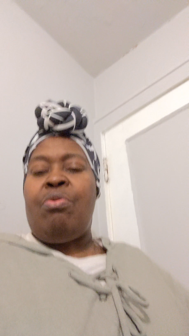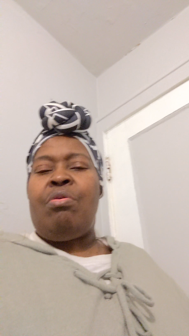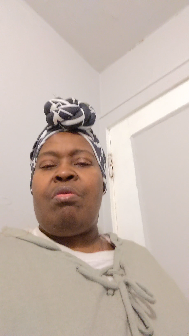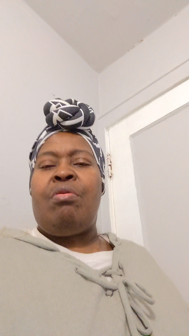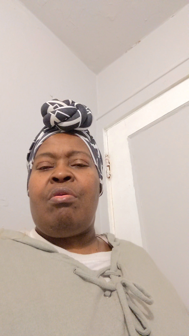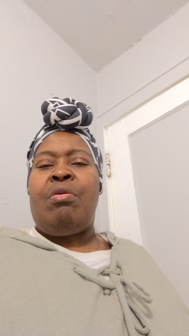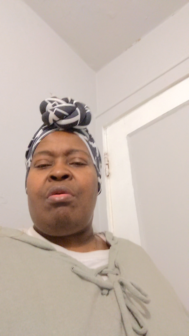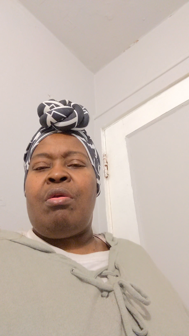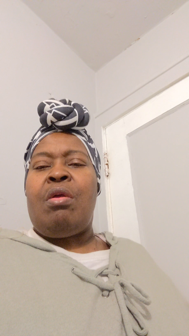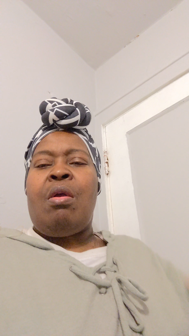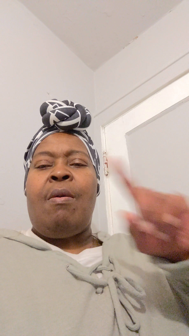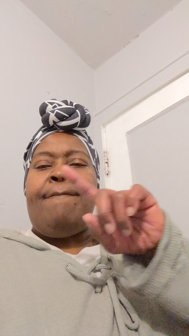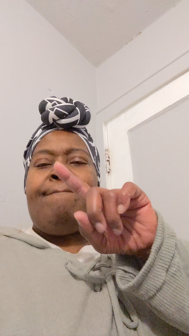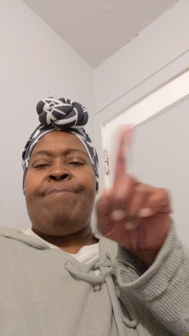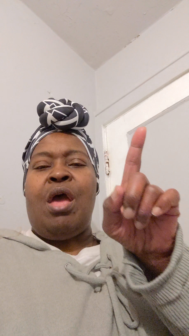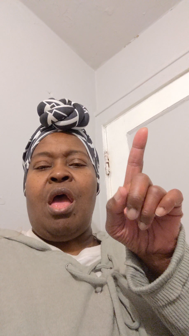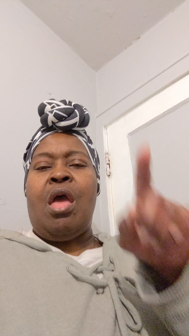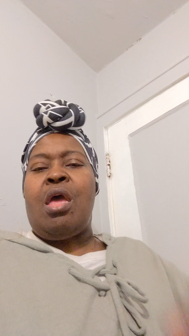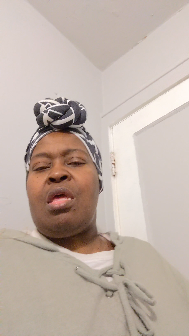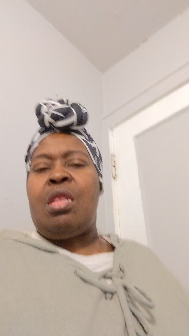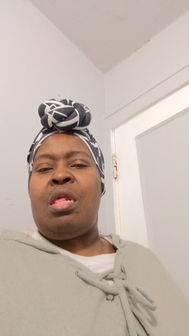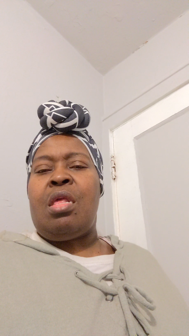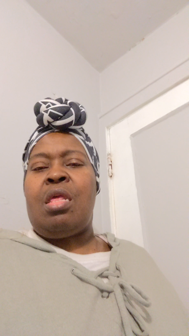but